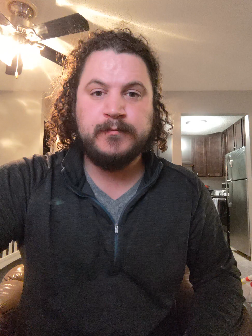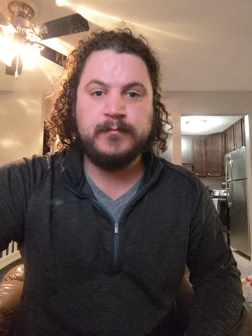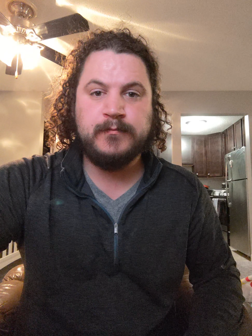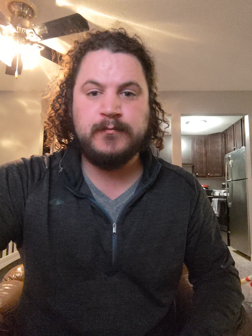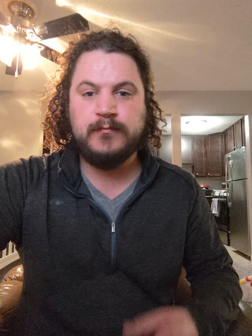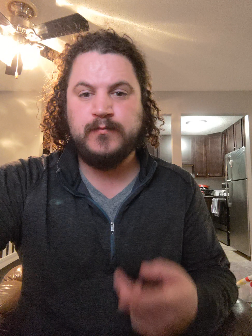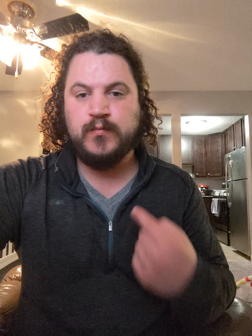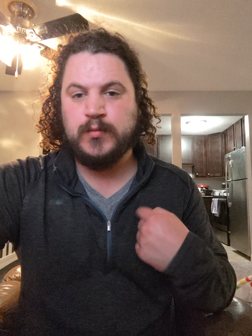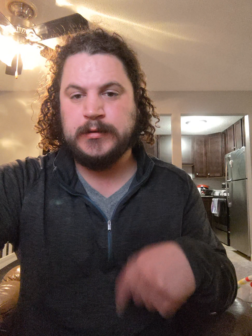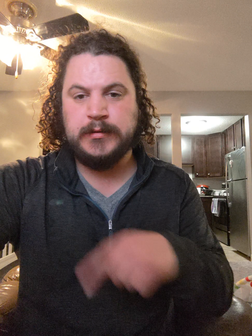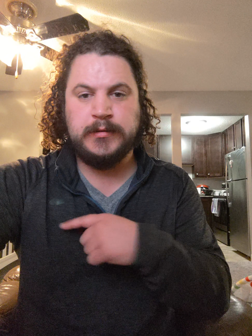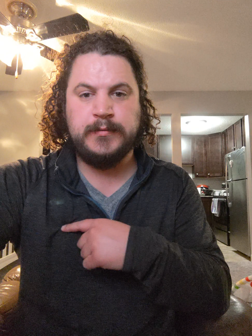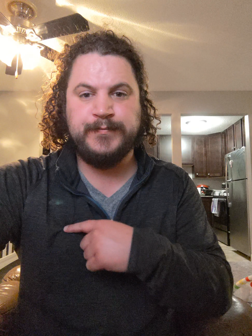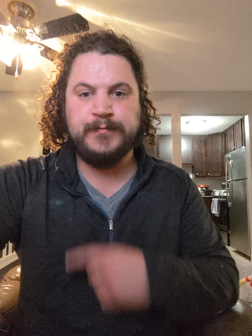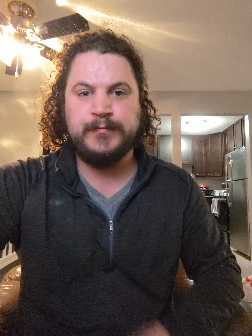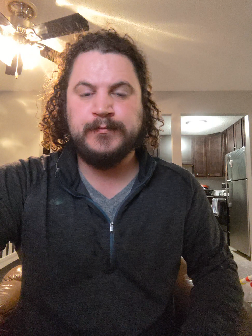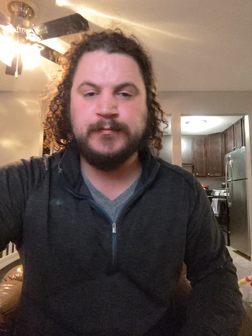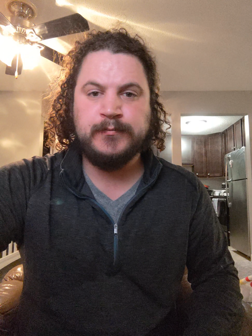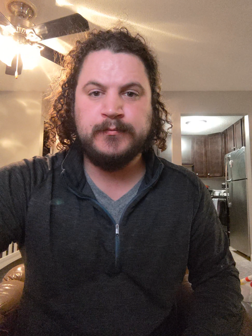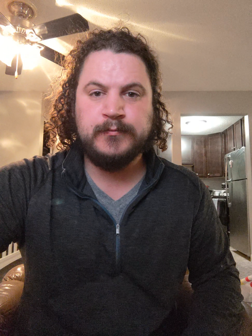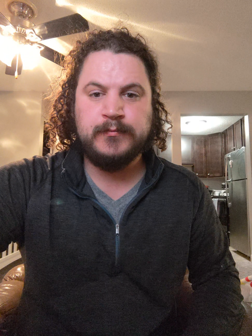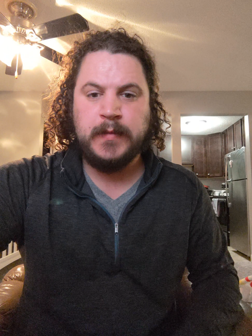we